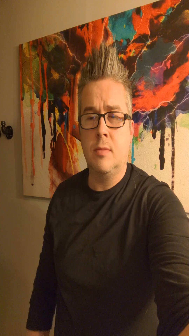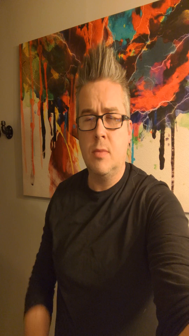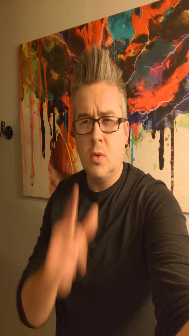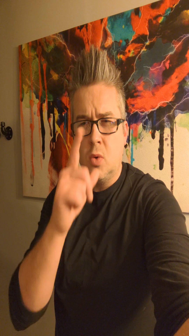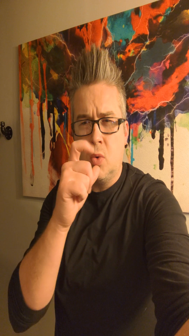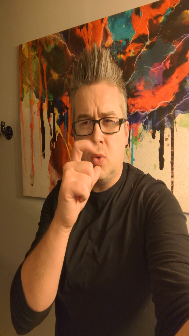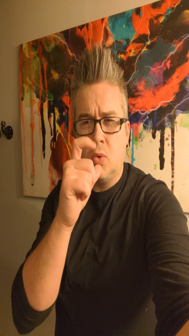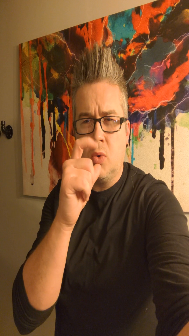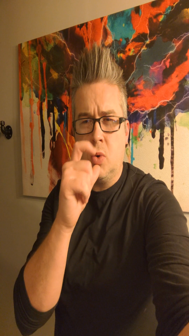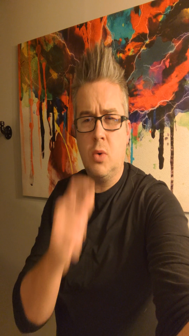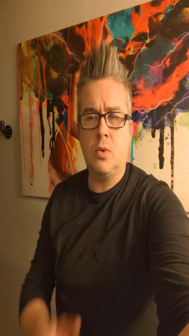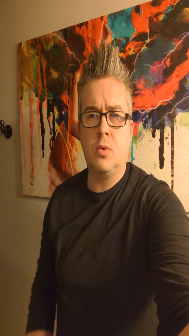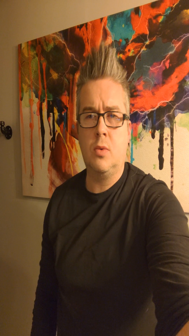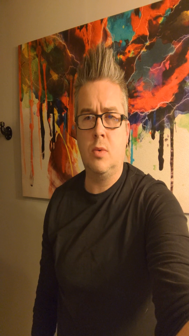who